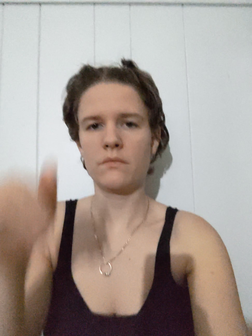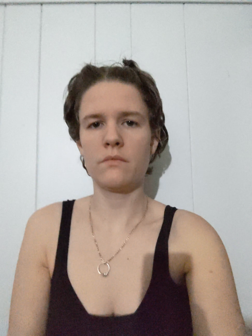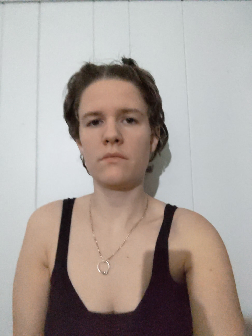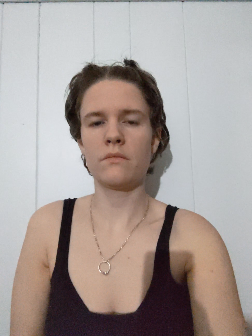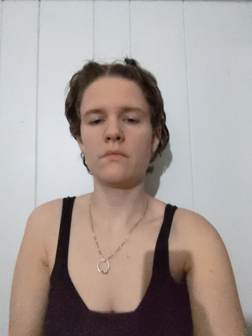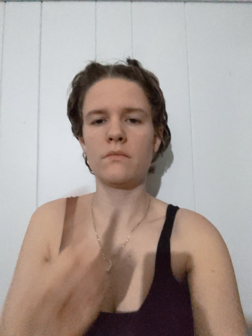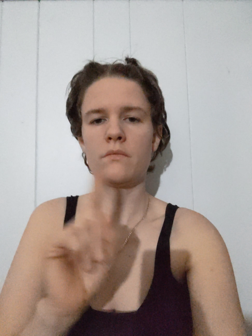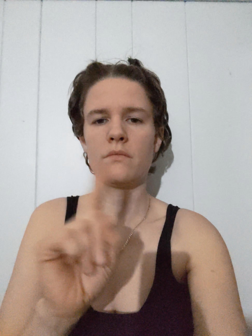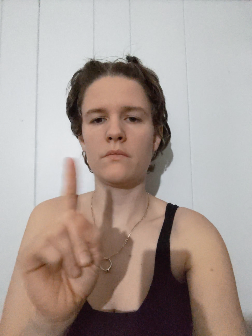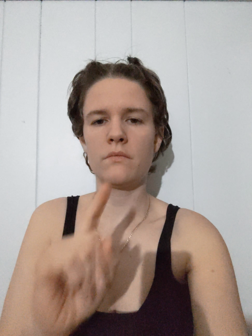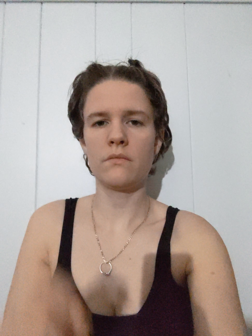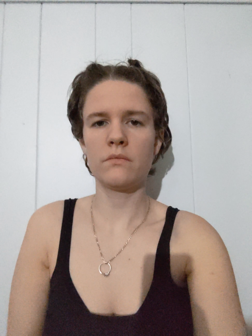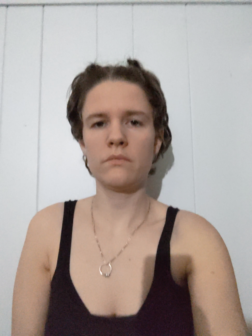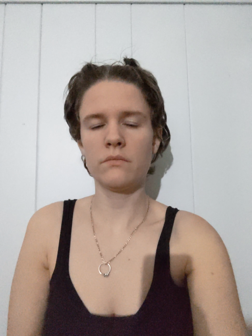where